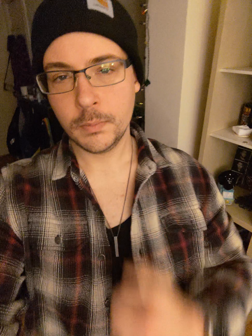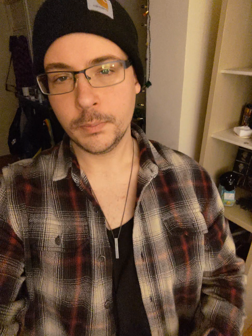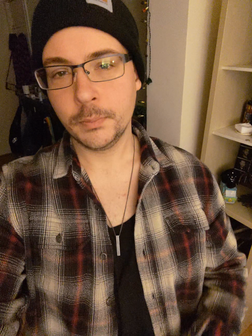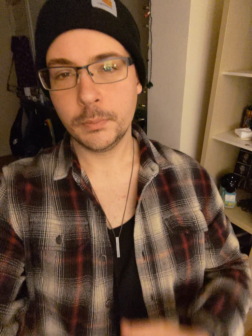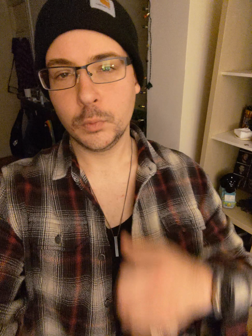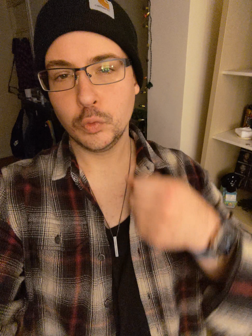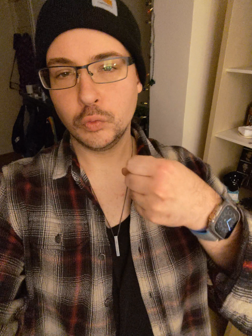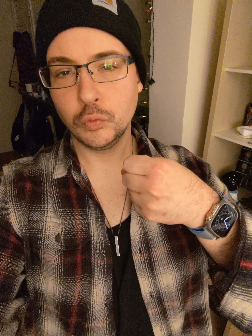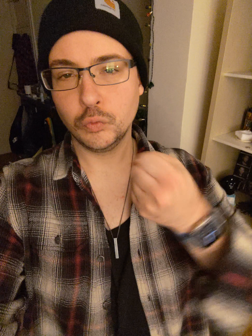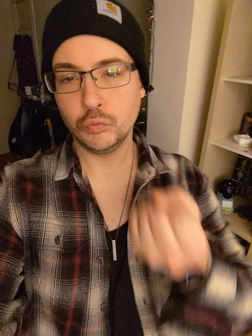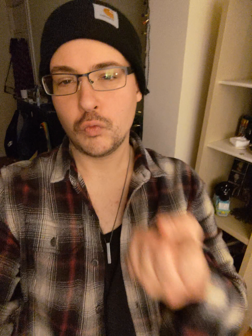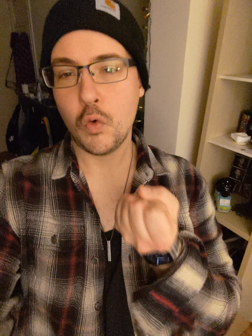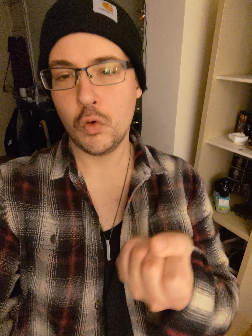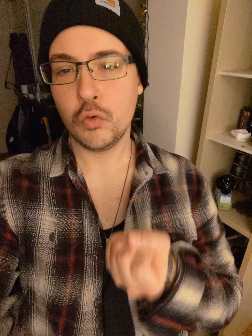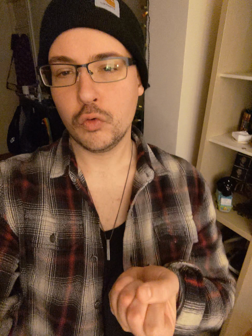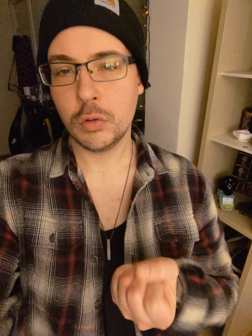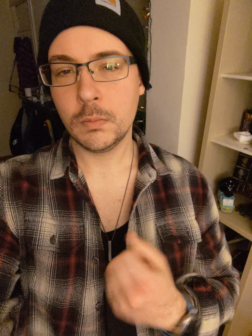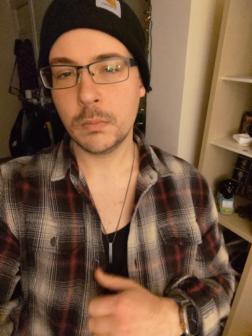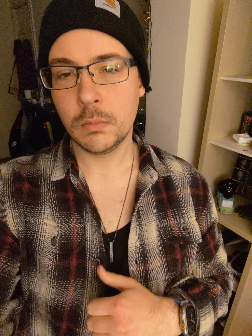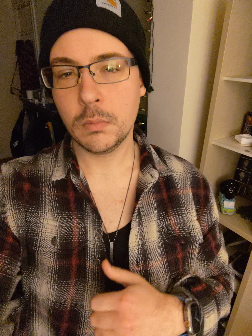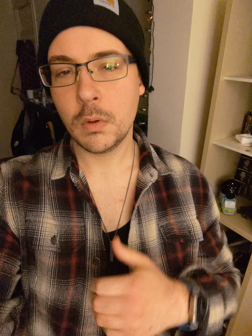drawer